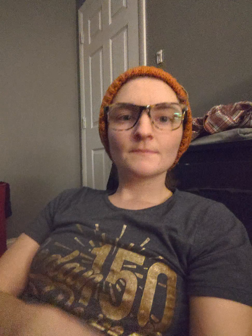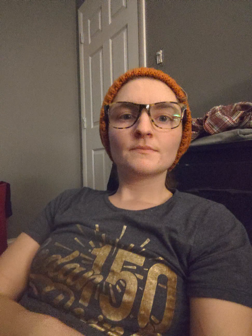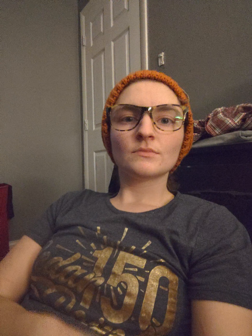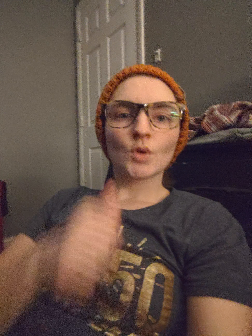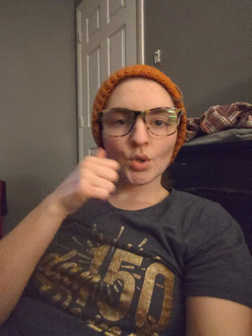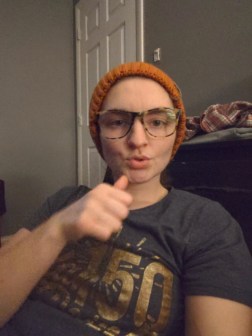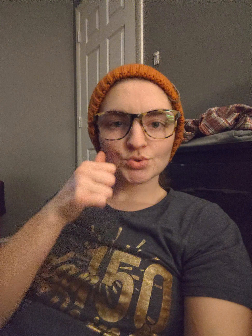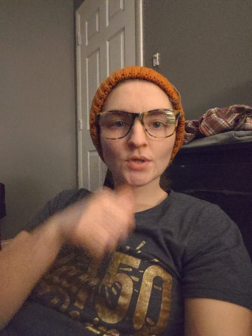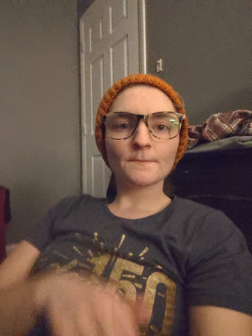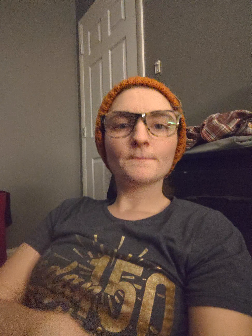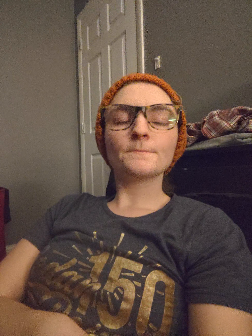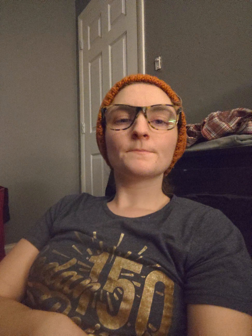girl